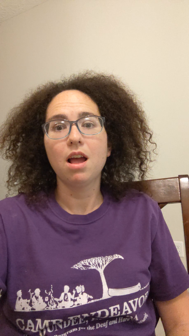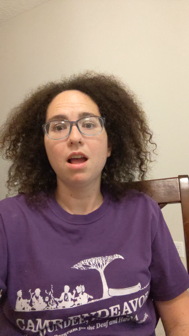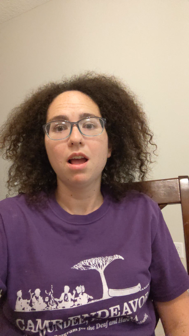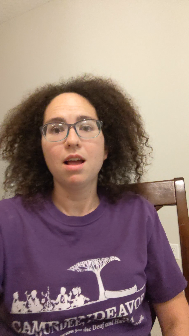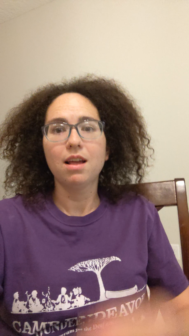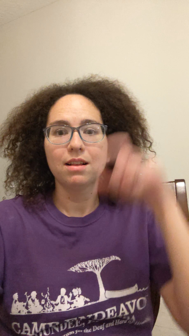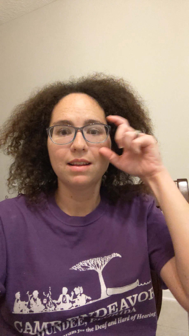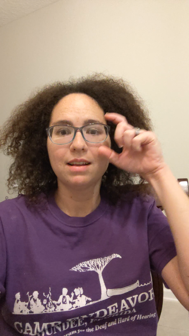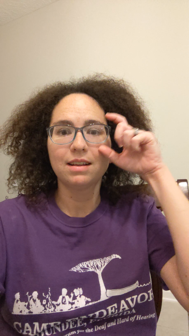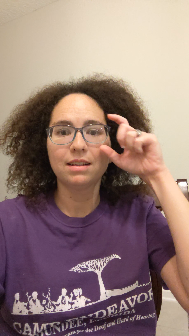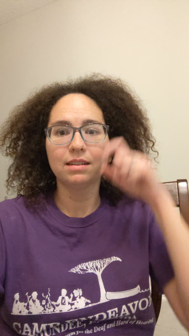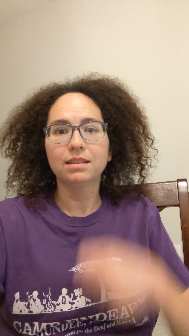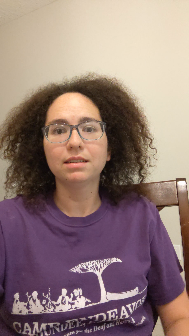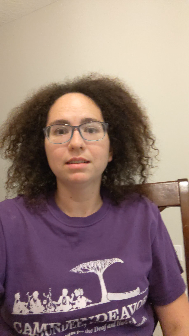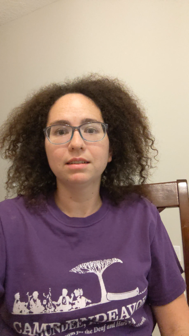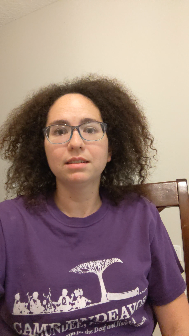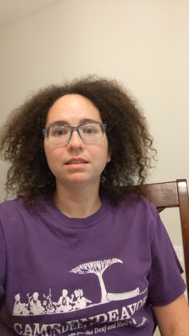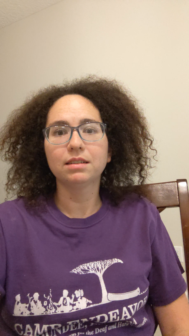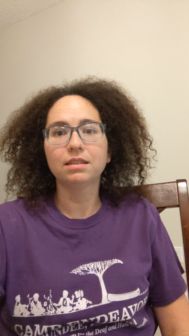glasses